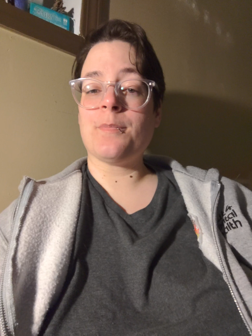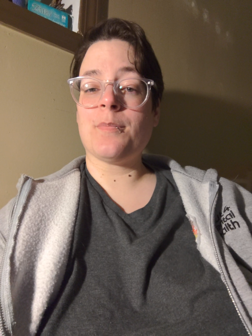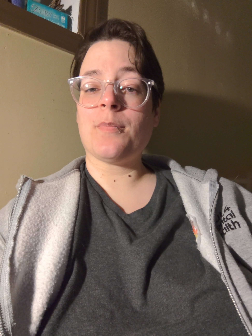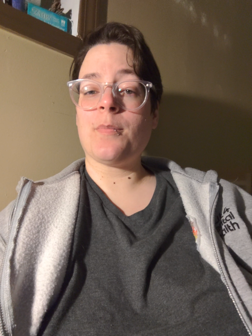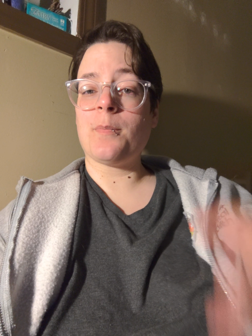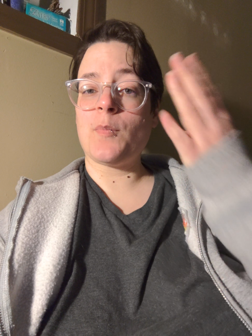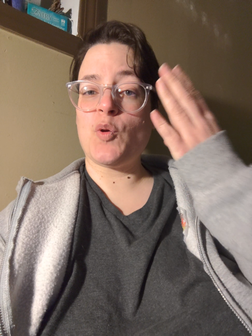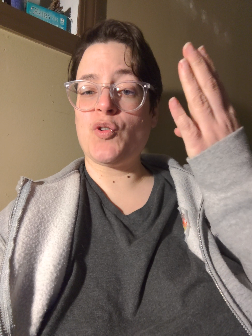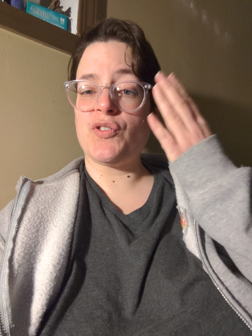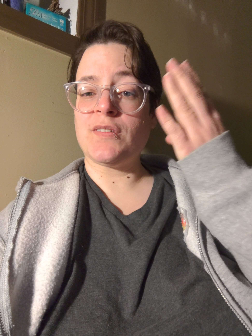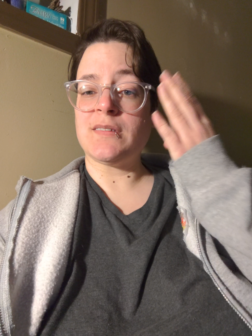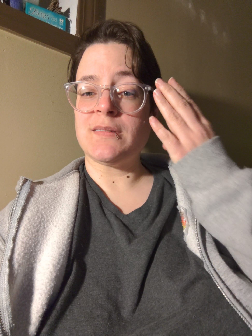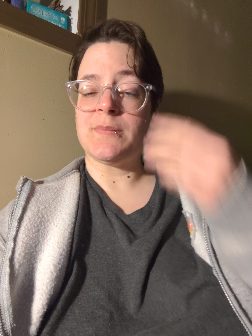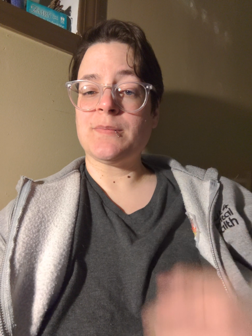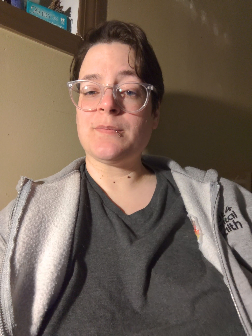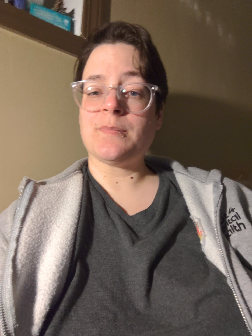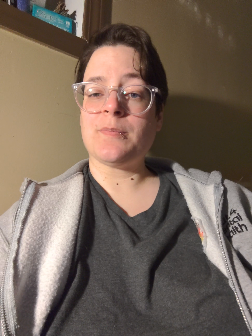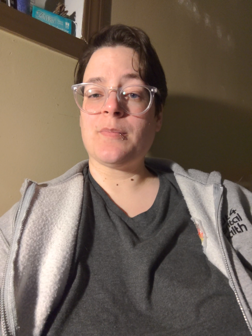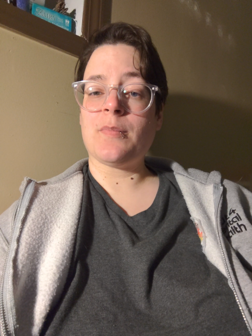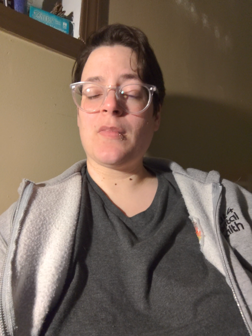morning